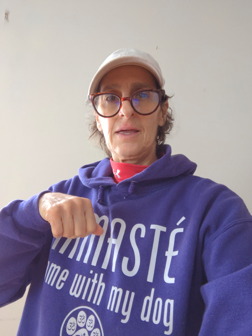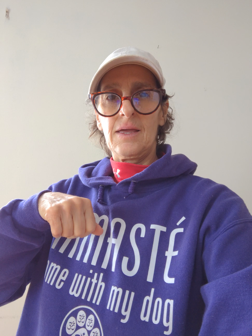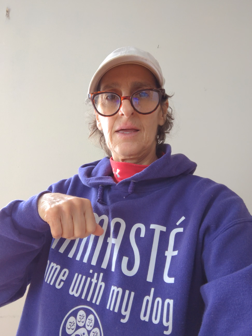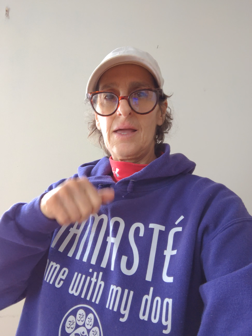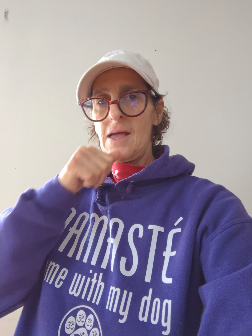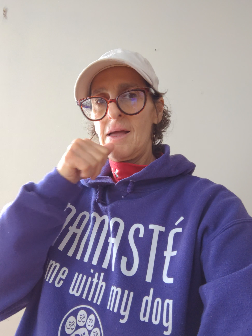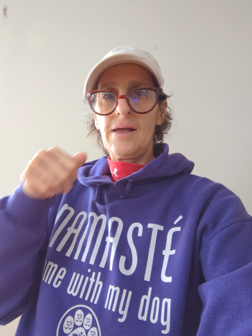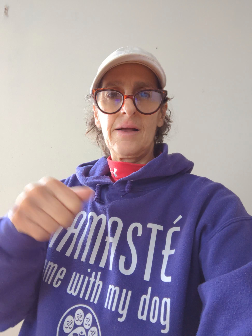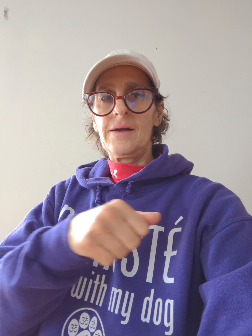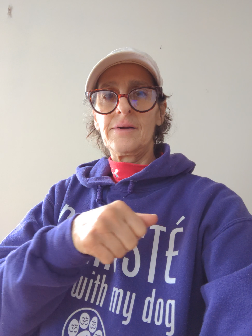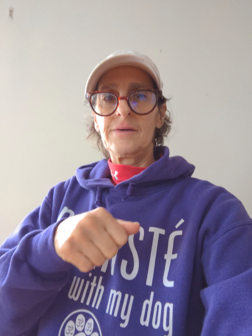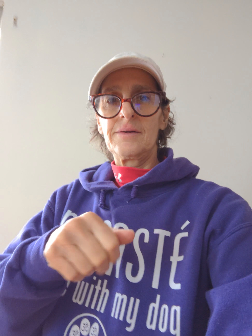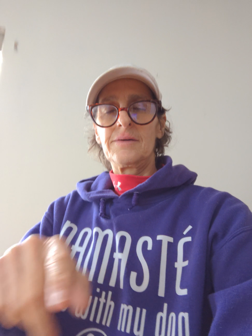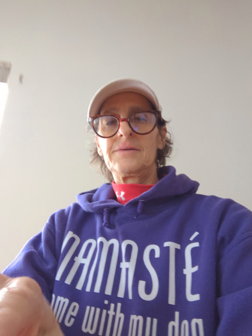hide